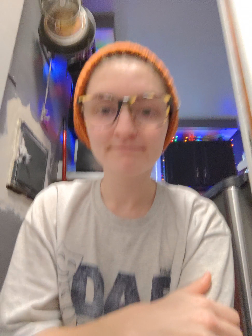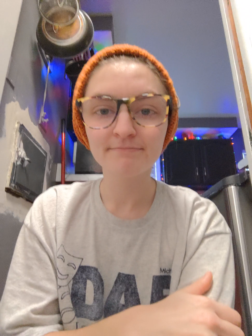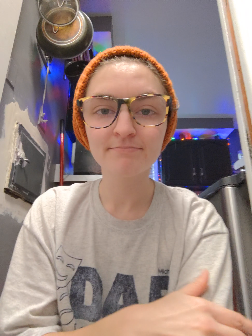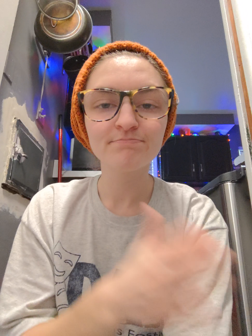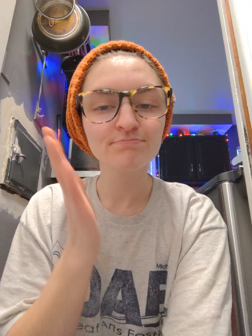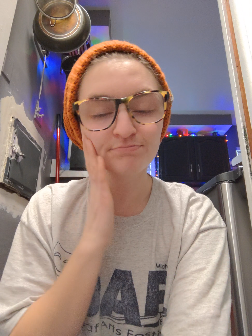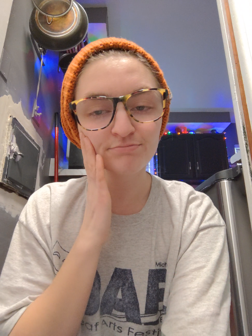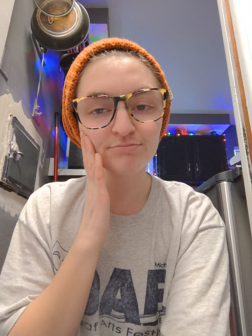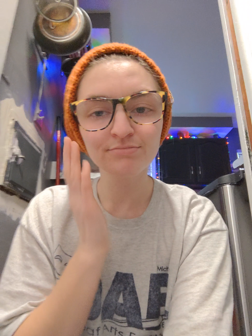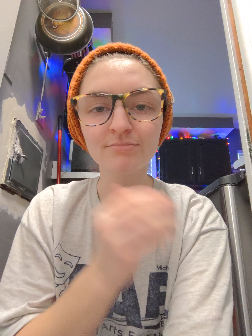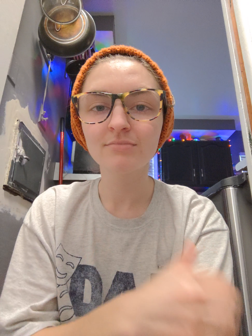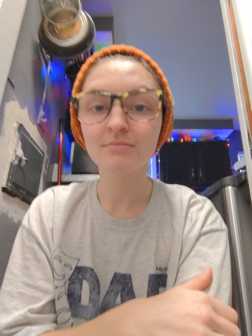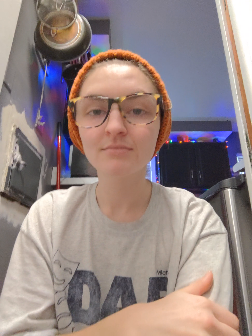bed